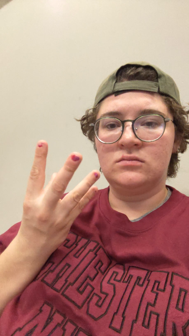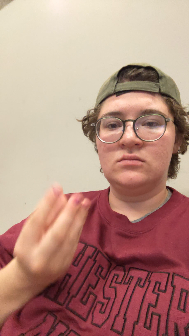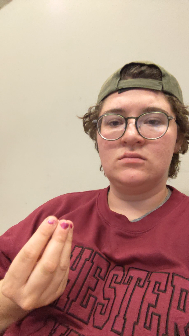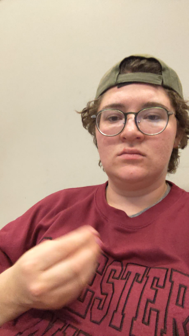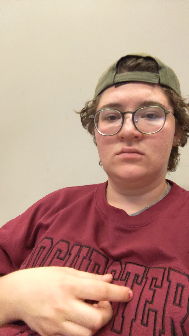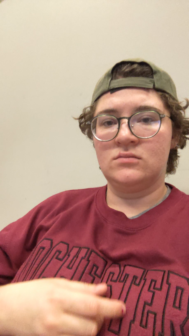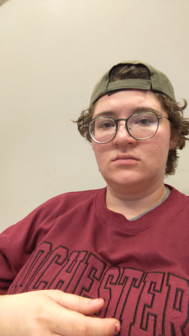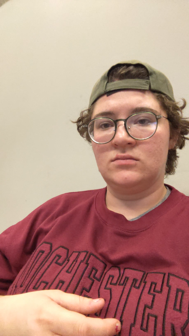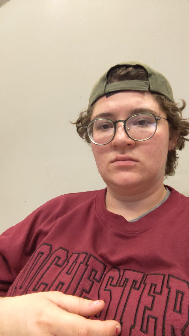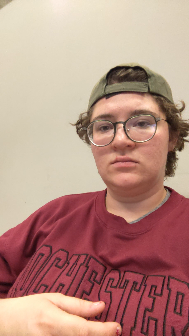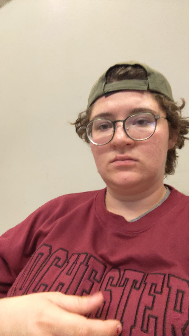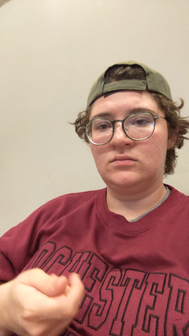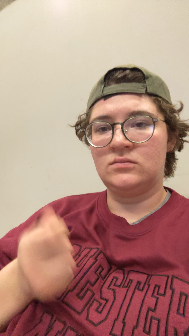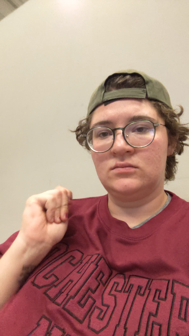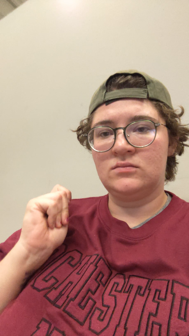rip